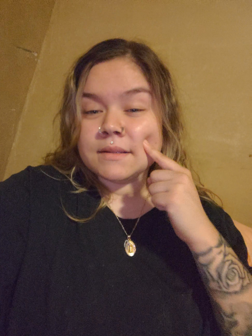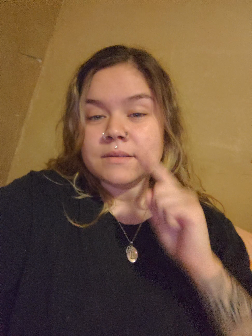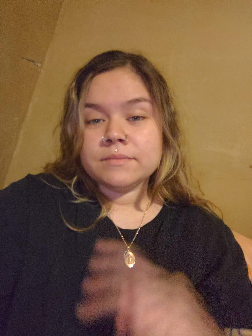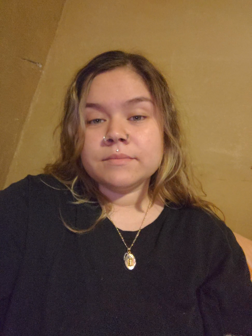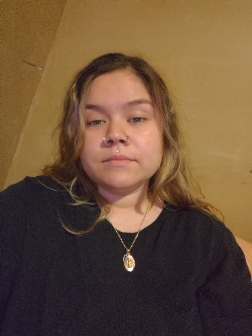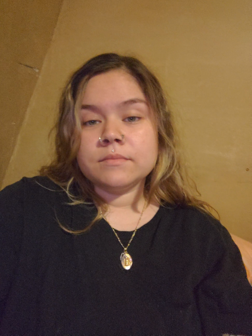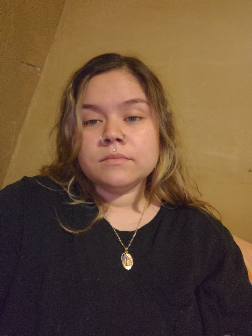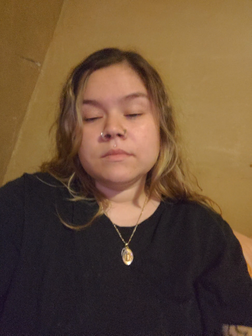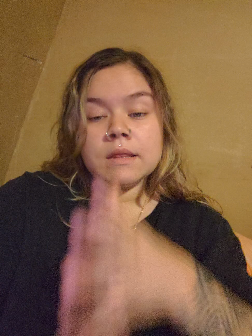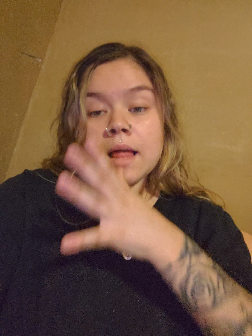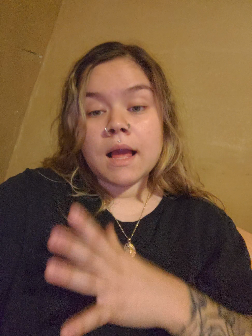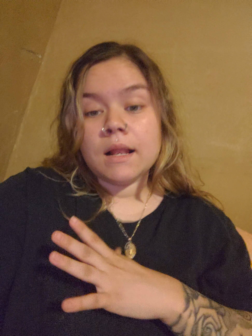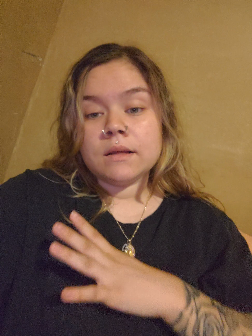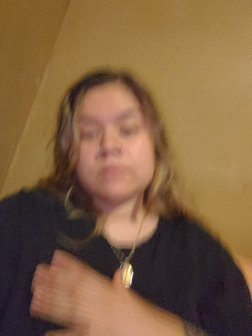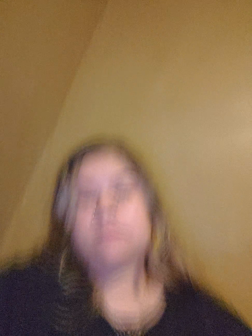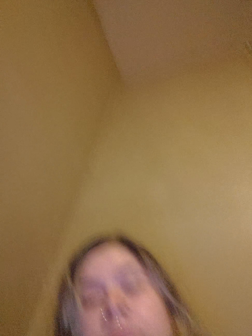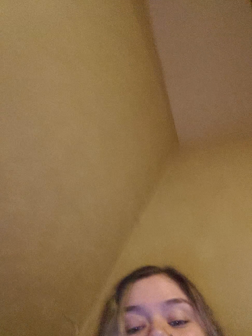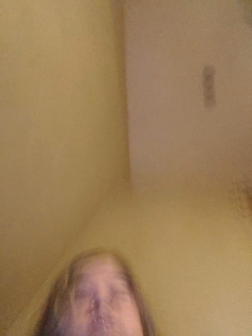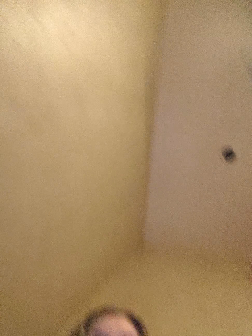lady